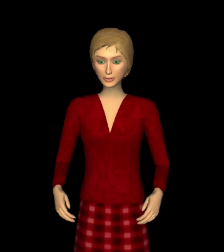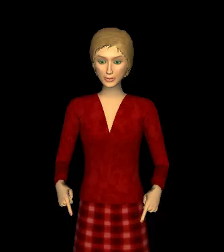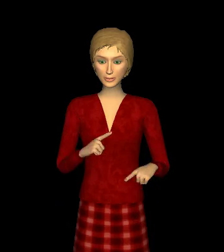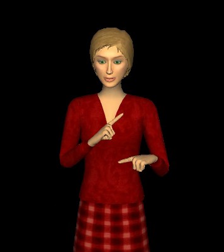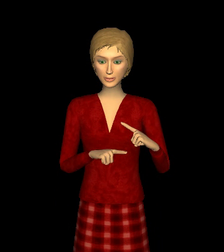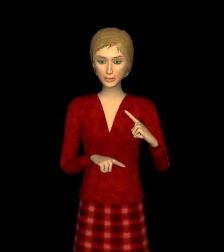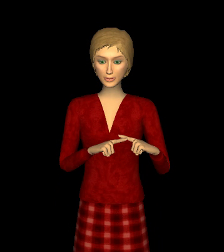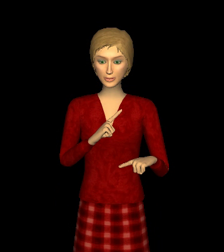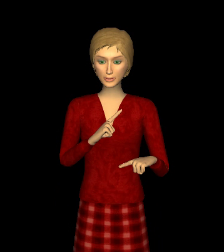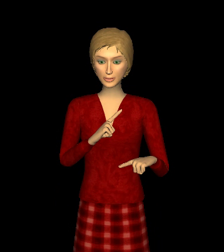هدايا